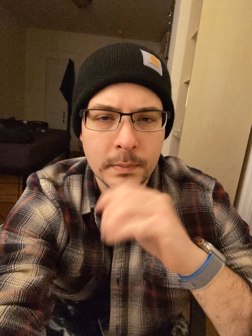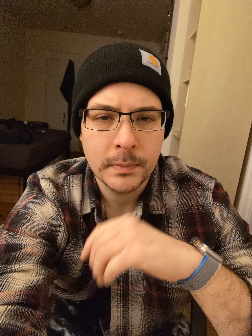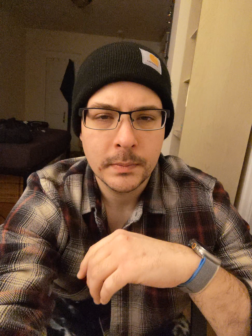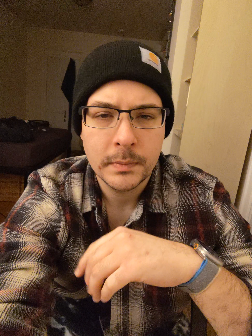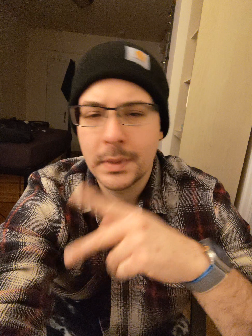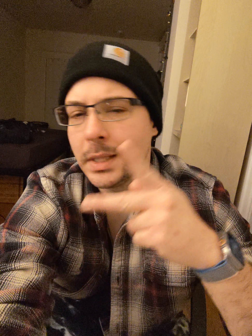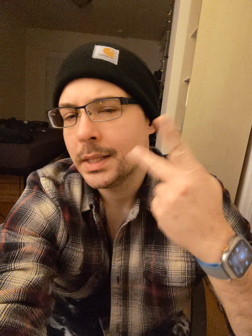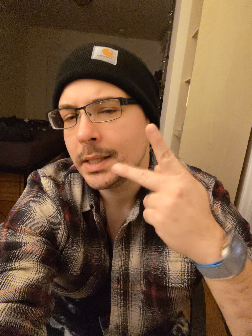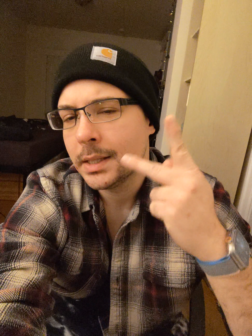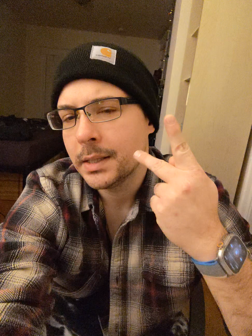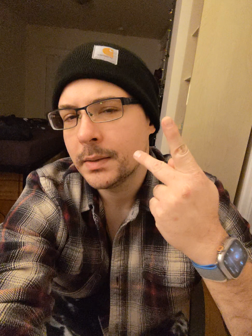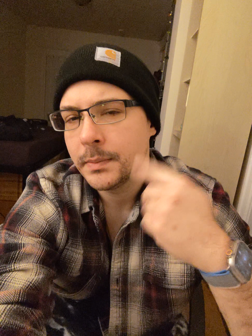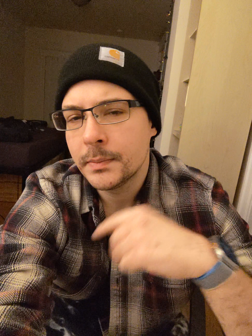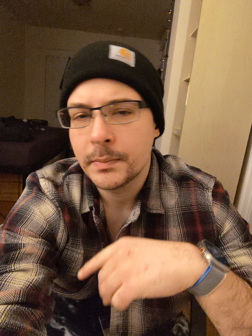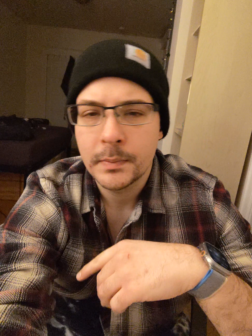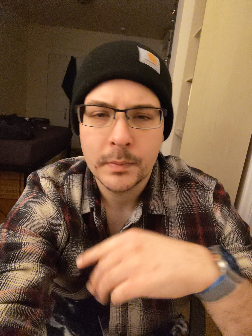kitty